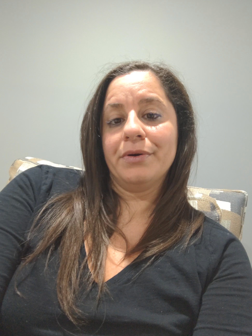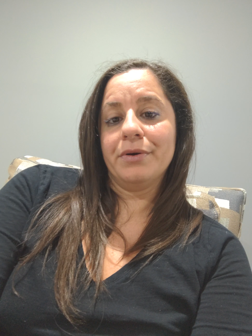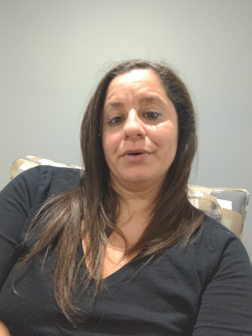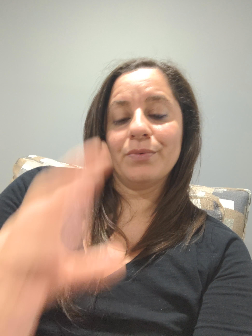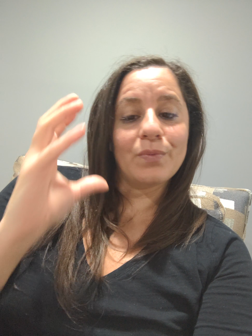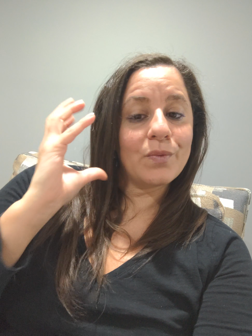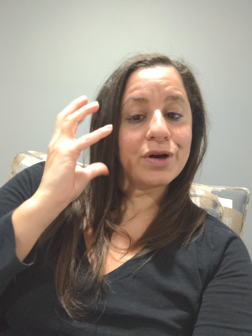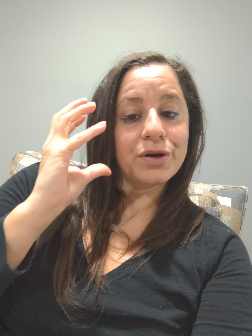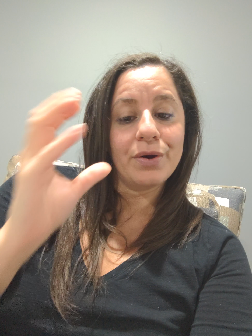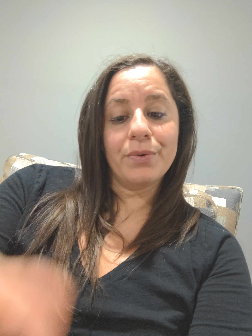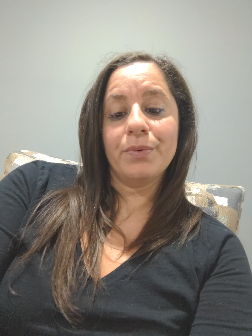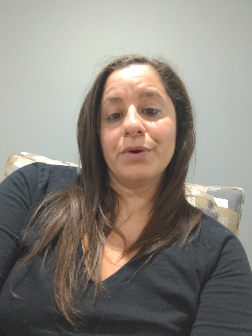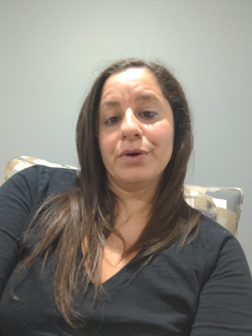radio